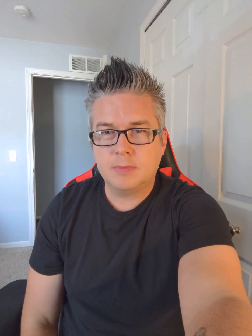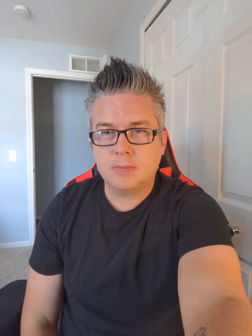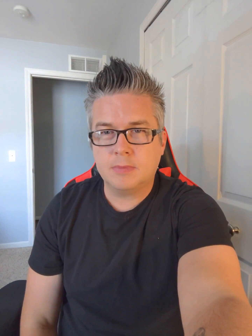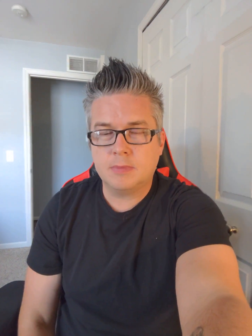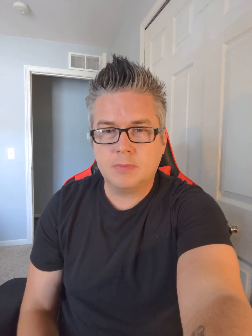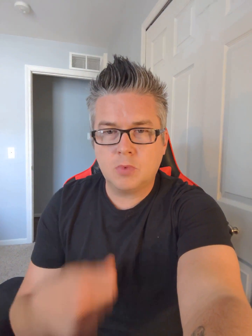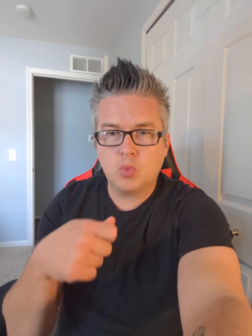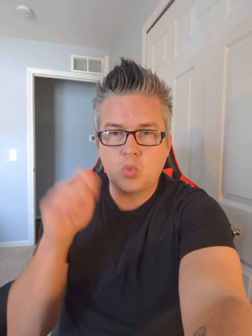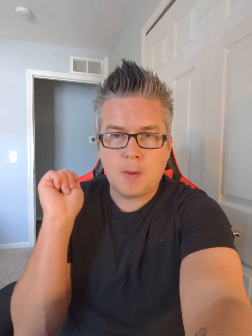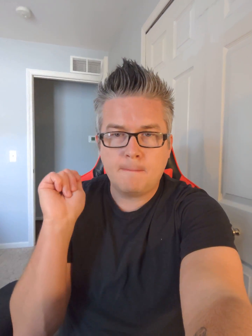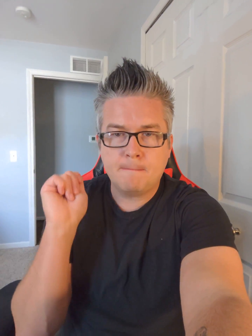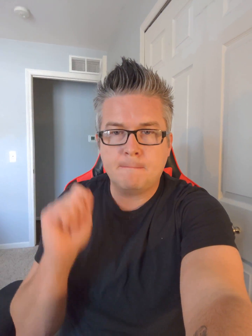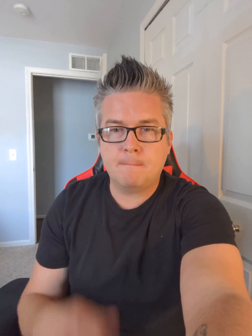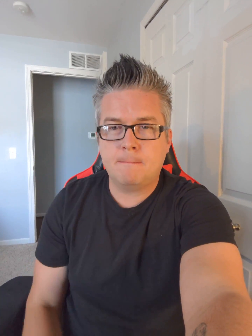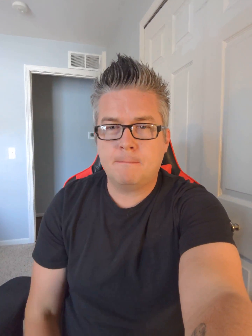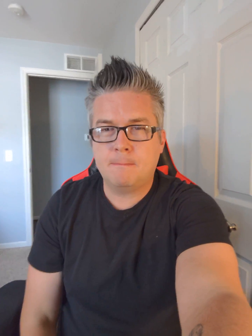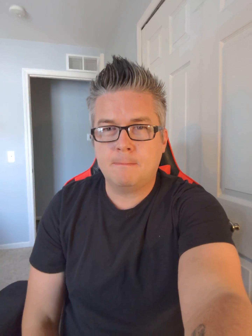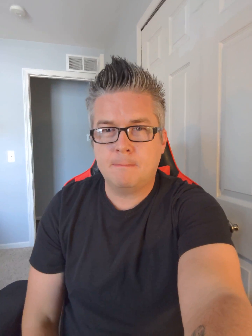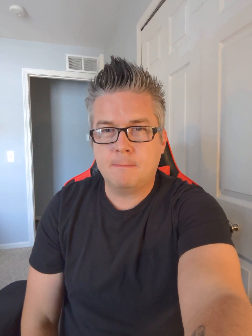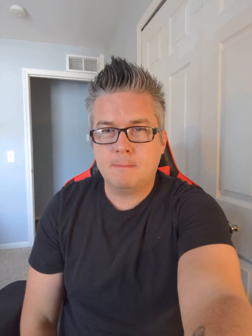rip